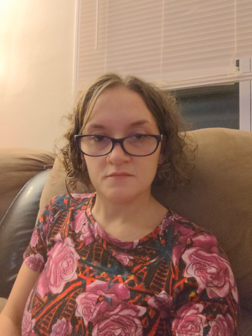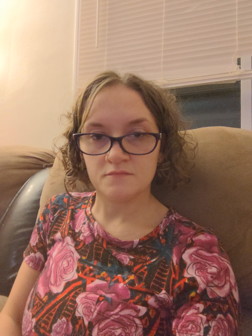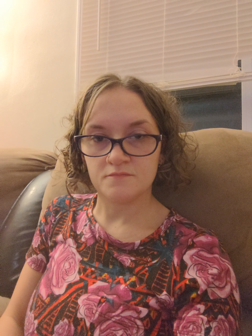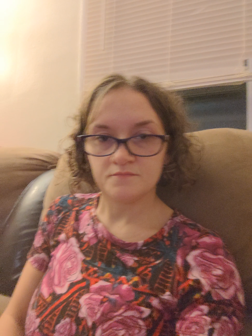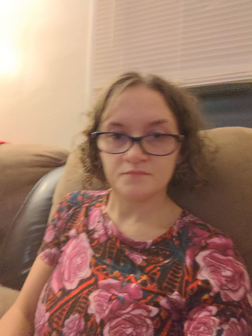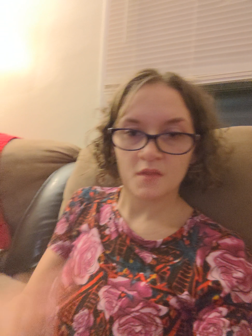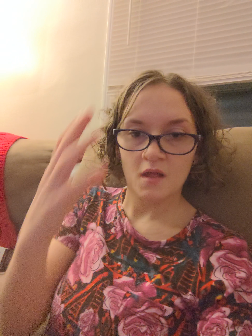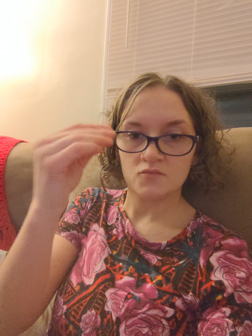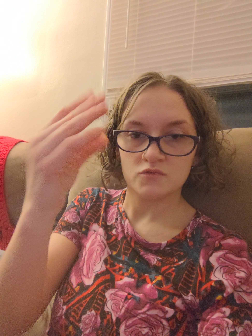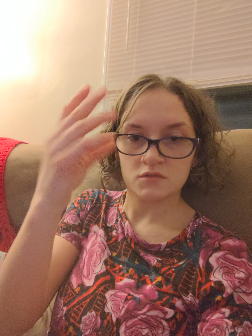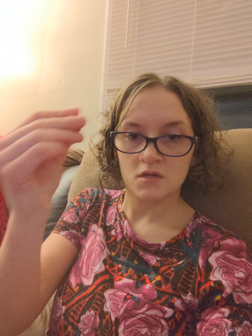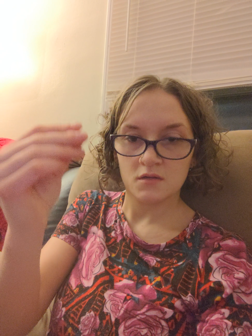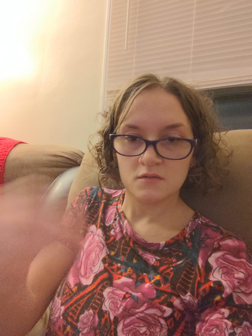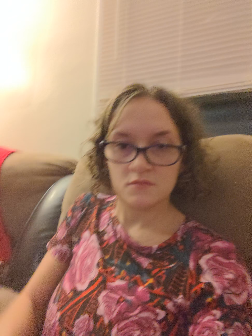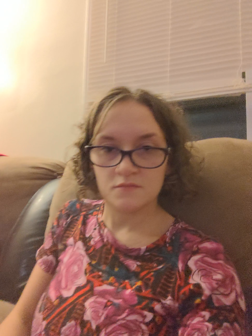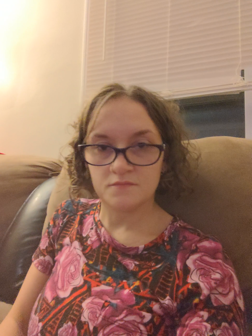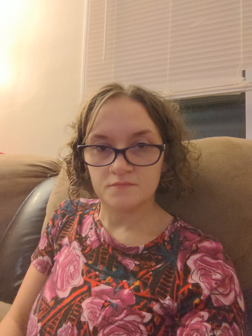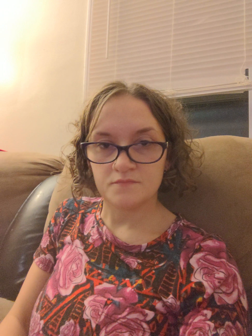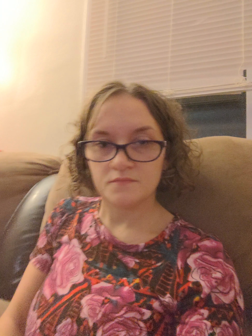outside